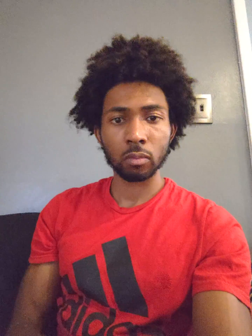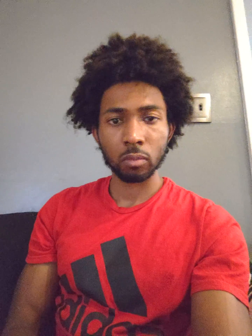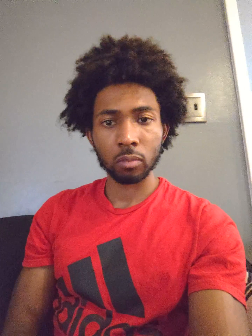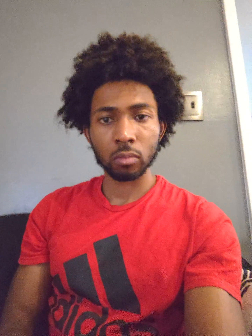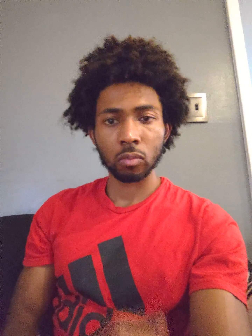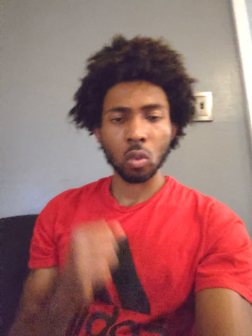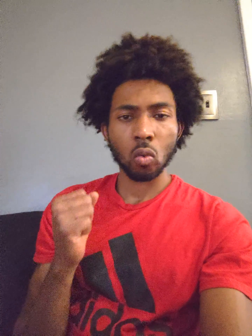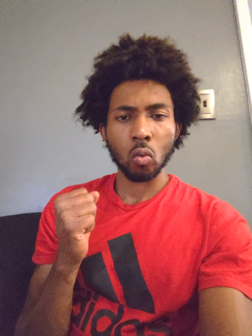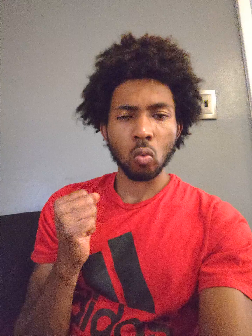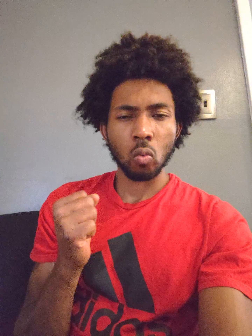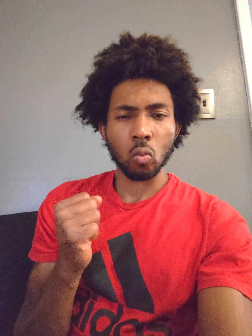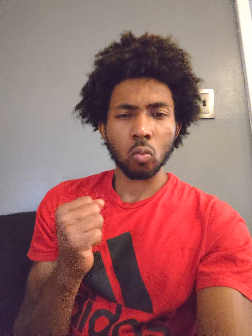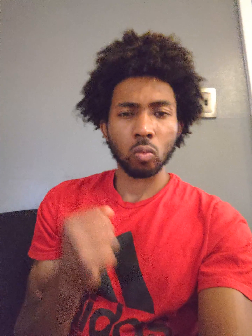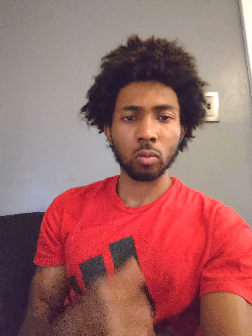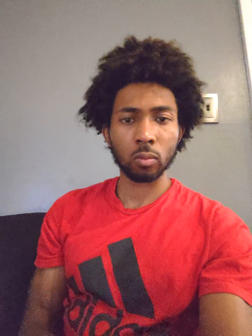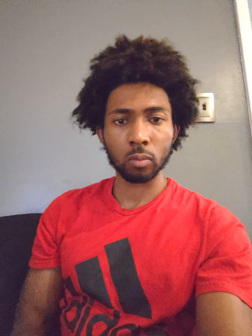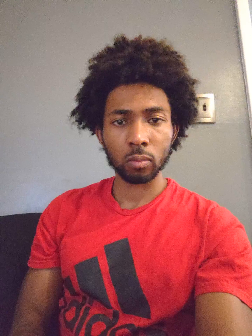cold